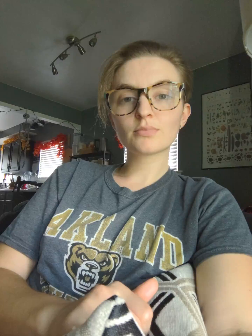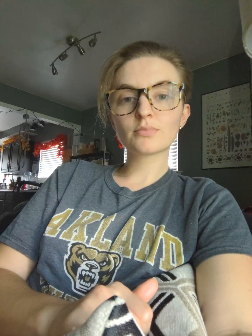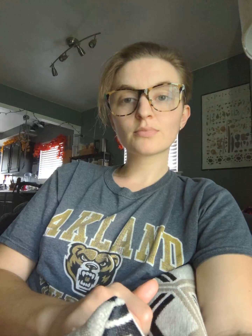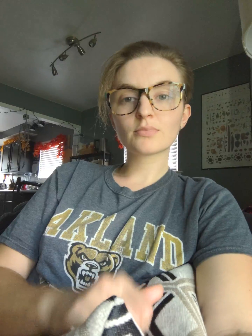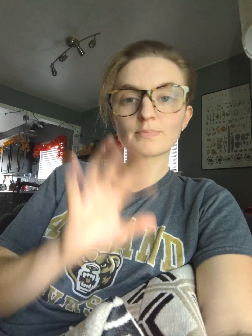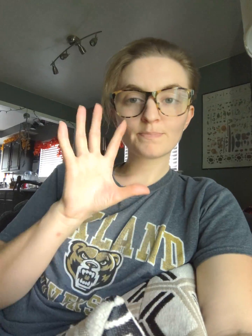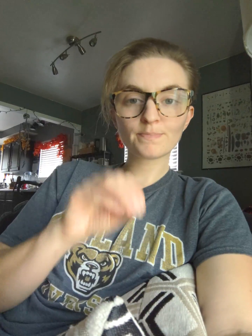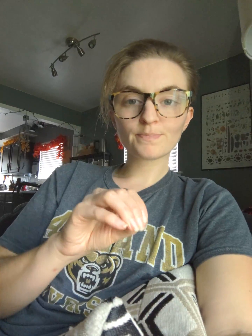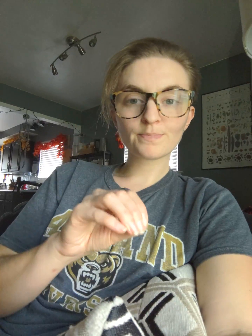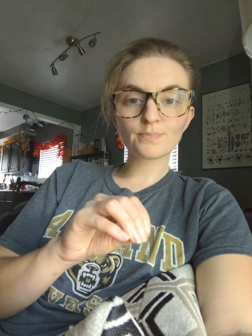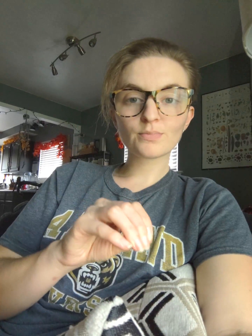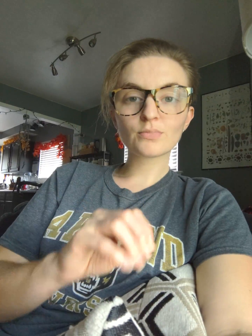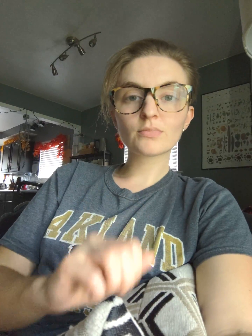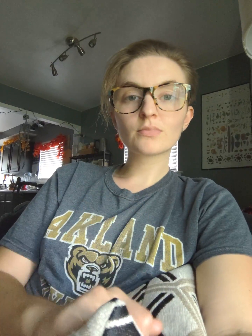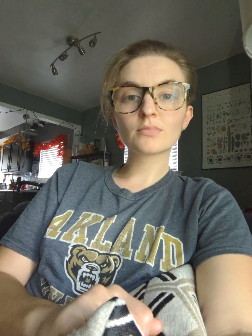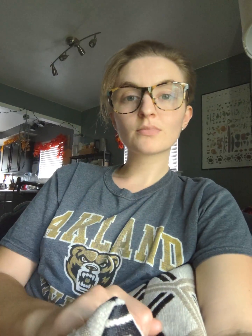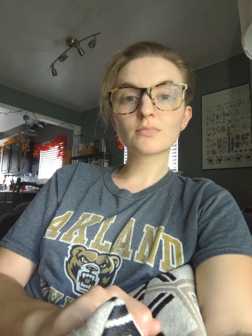bite